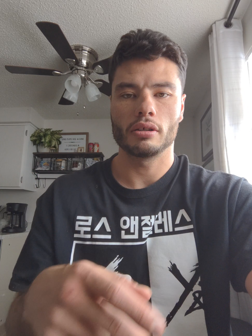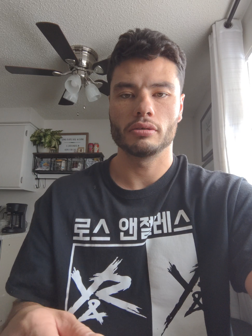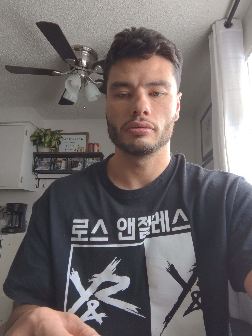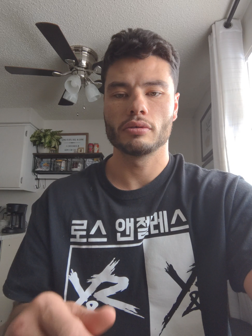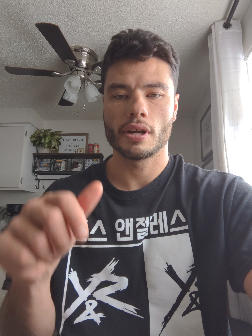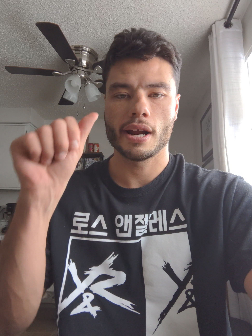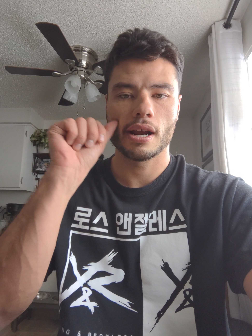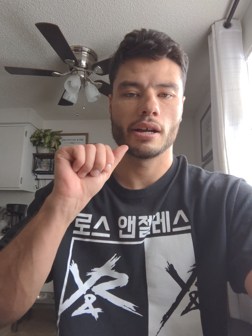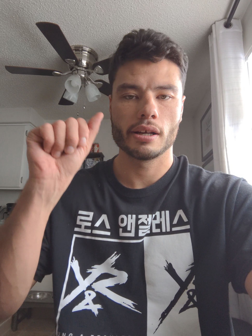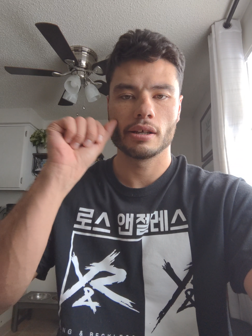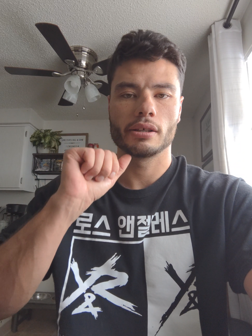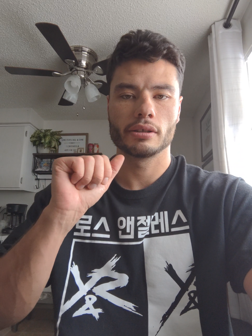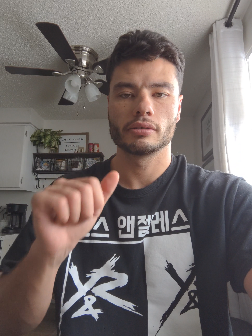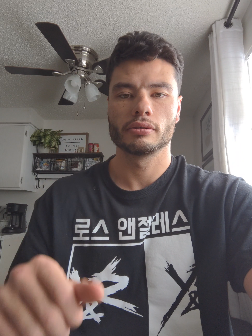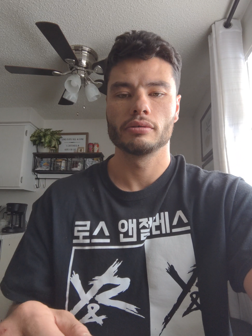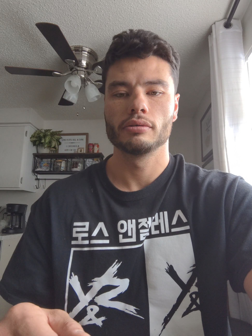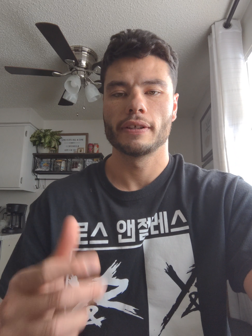aunt